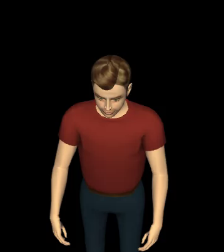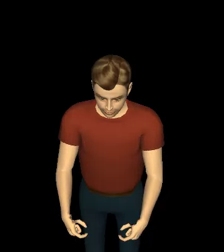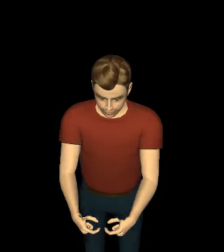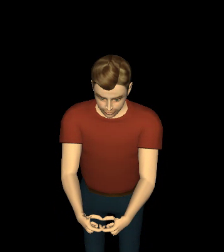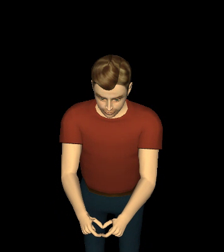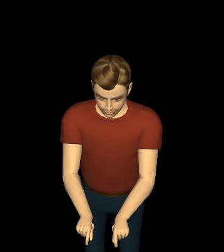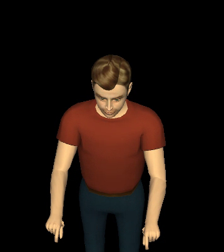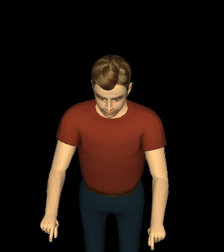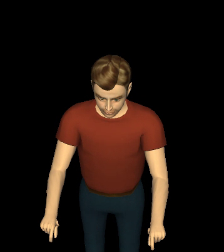يفحص